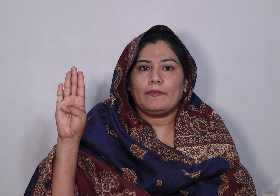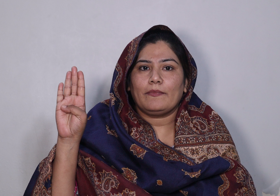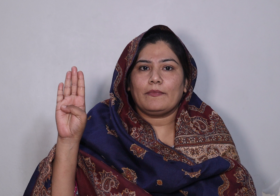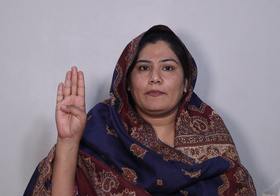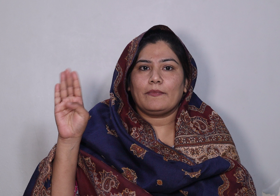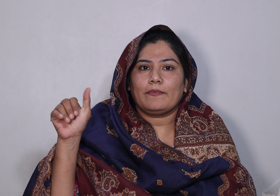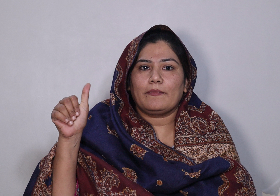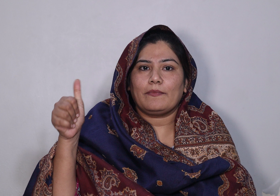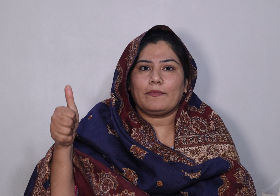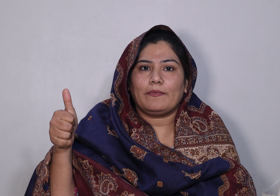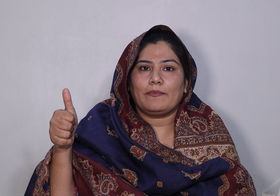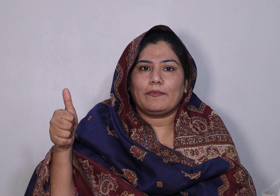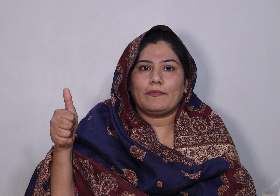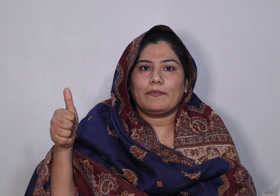best